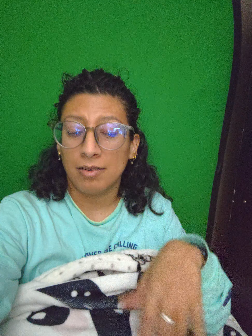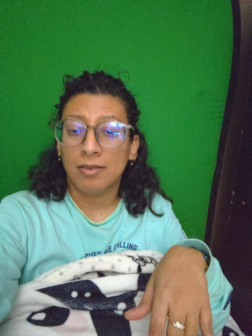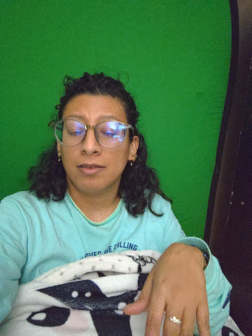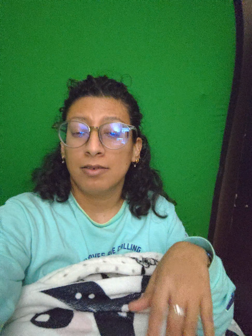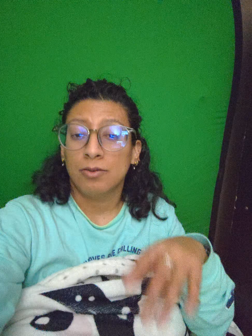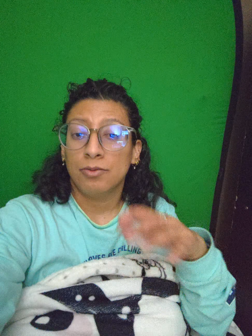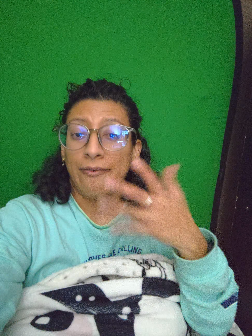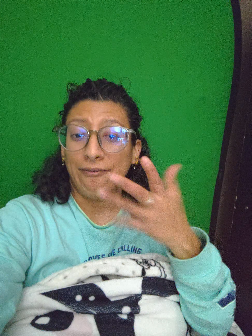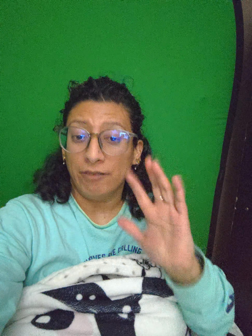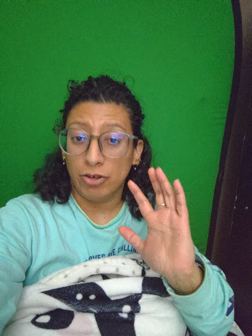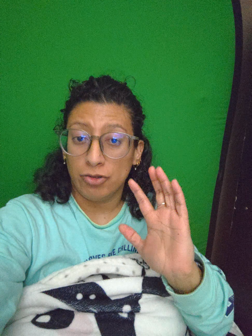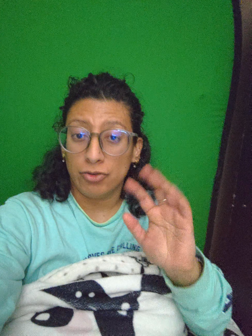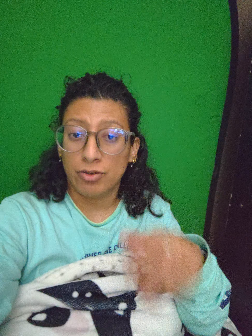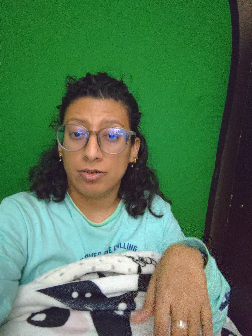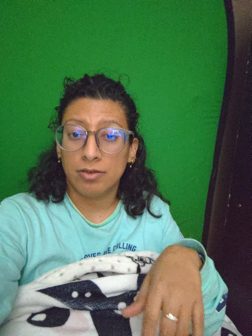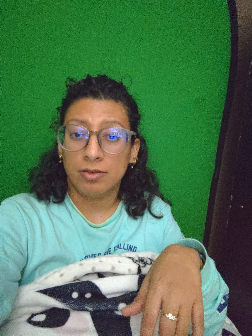finish